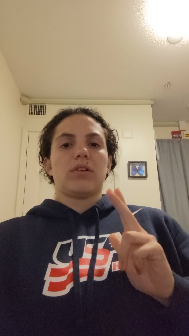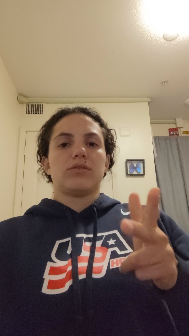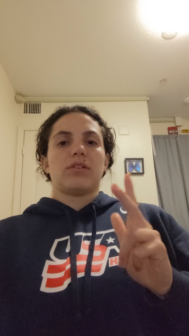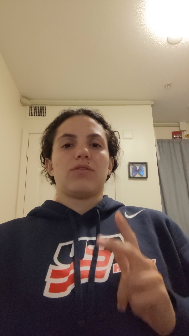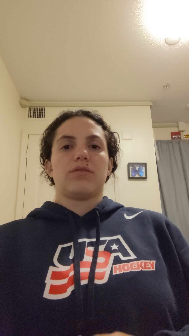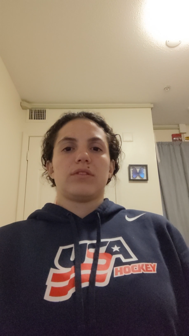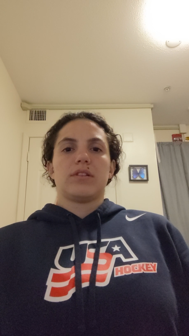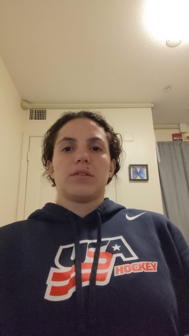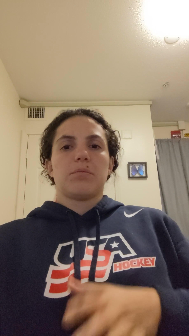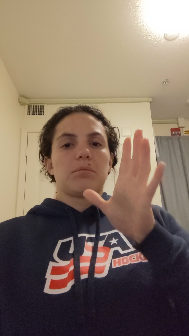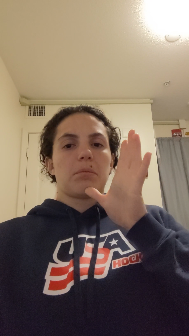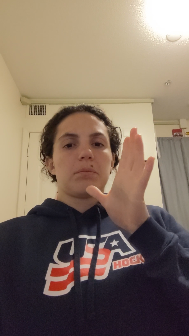mommy